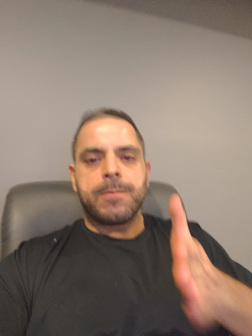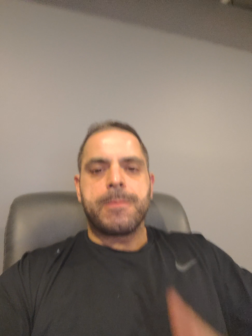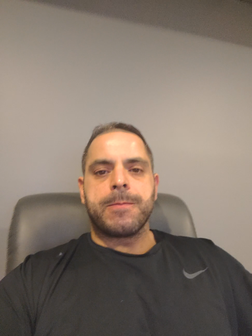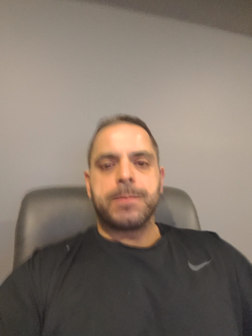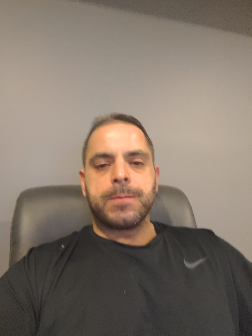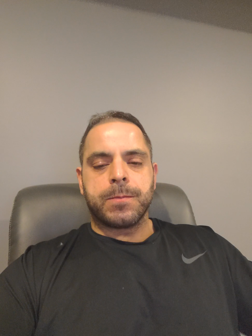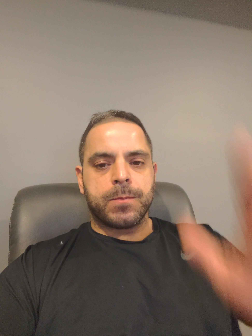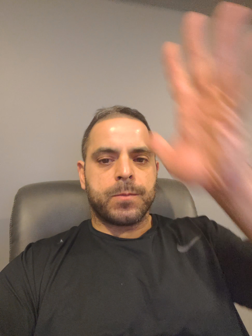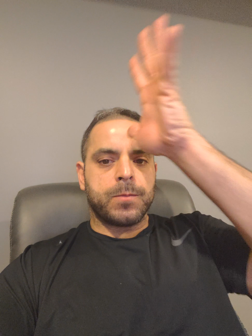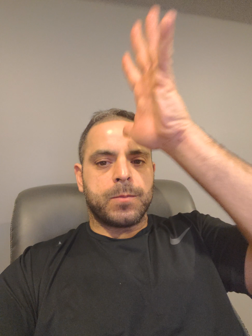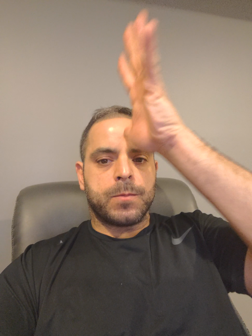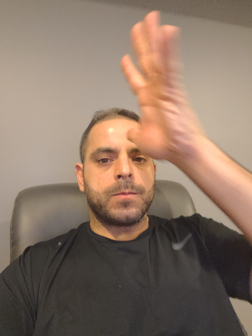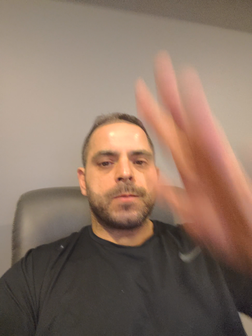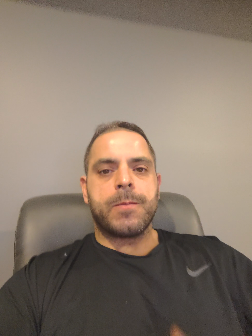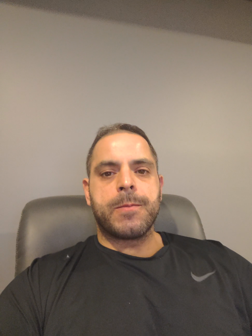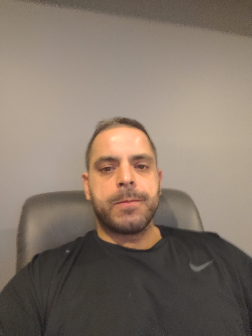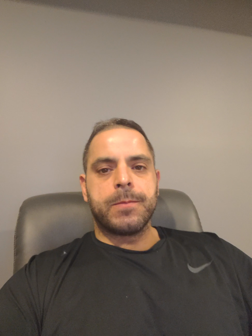dad